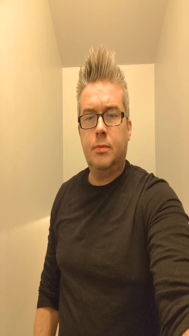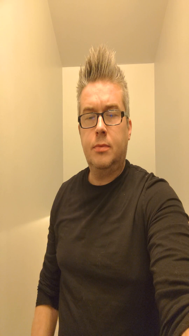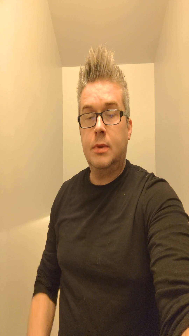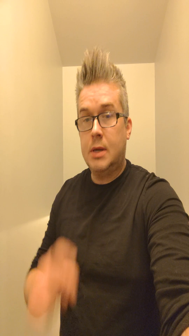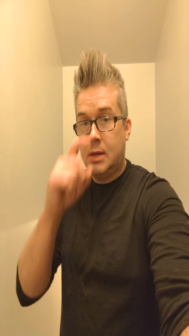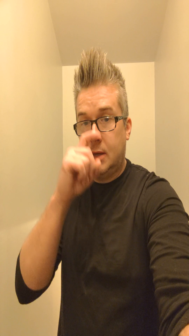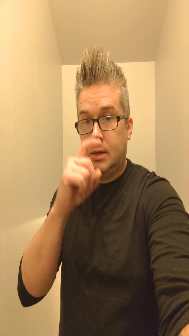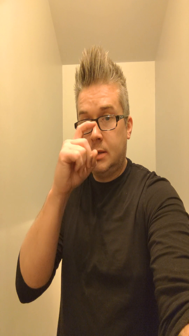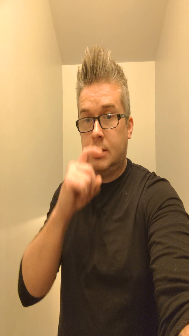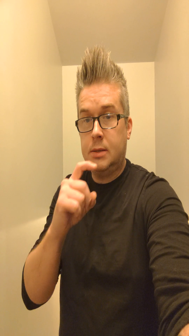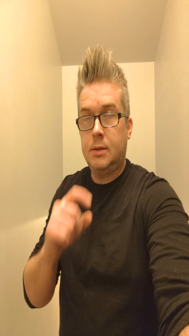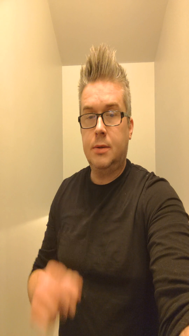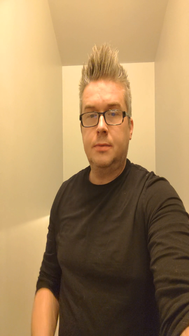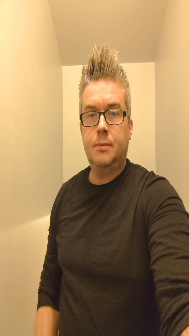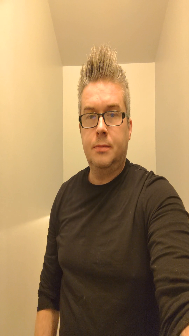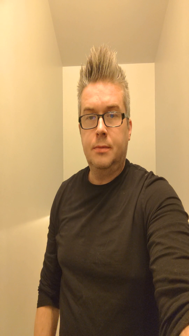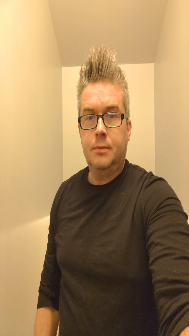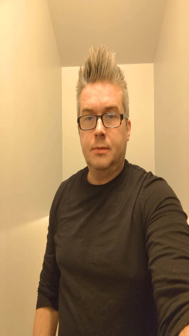doll